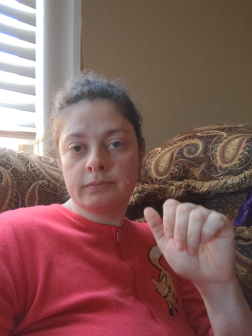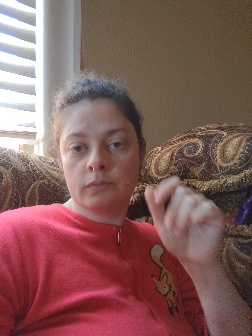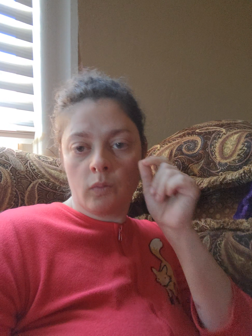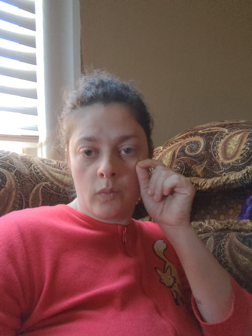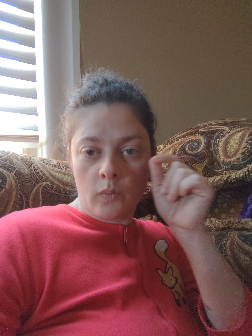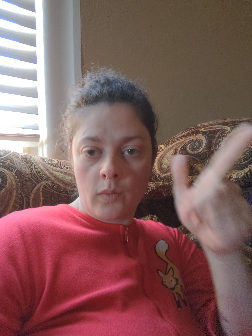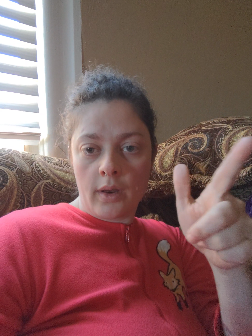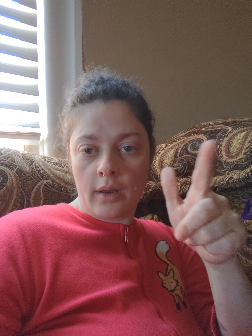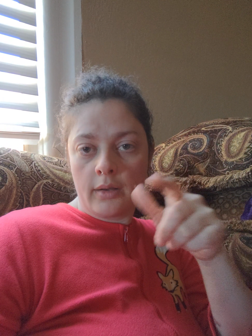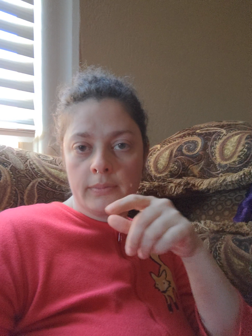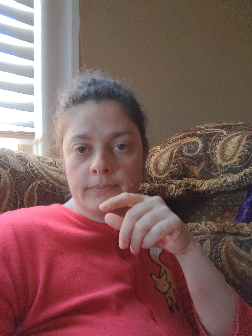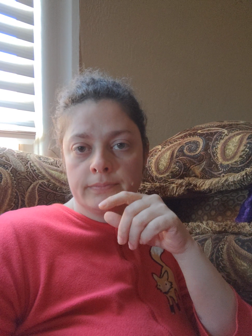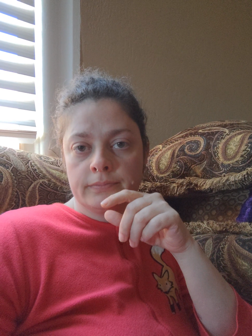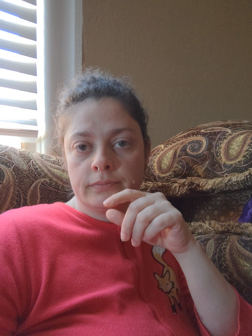wake